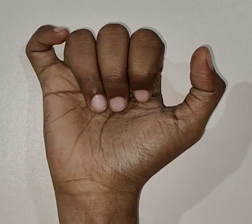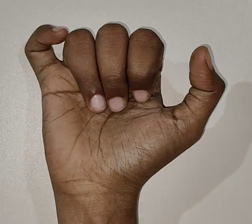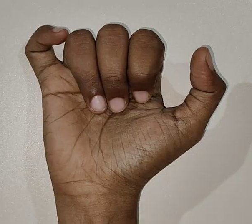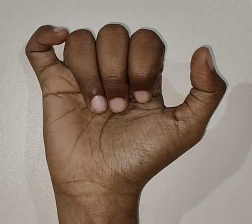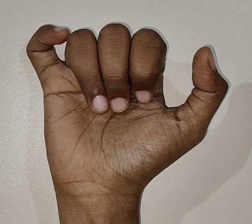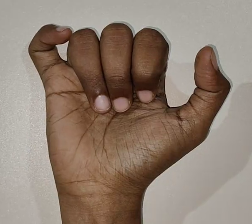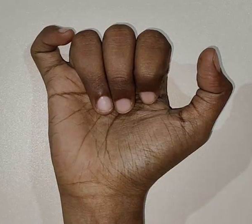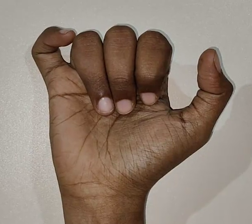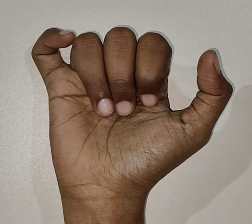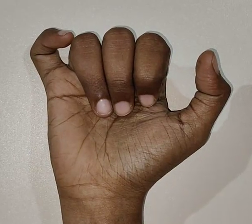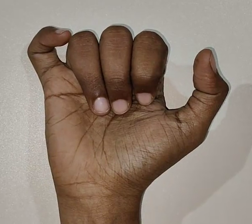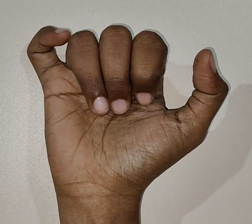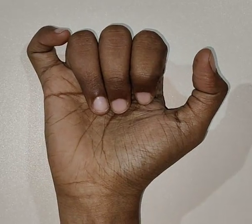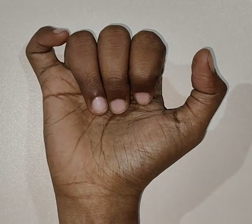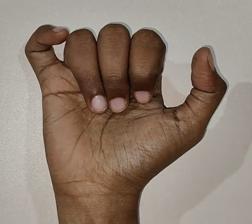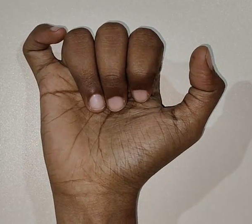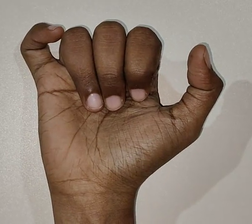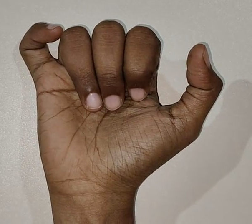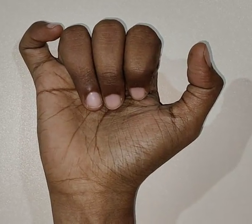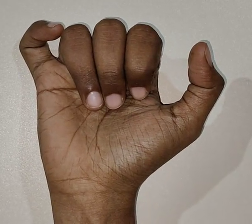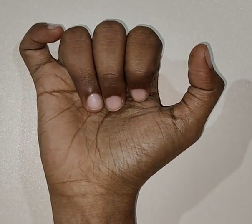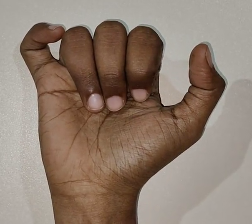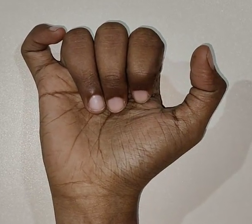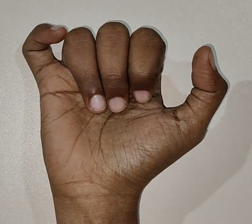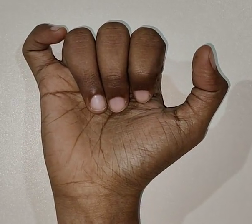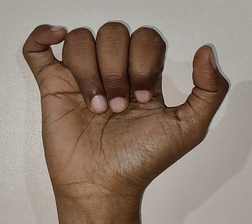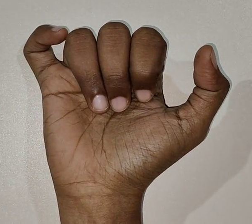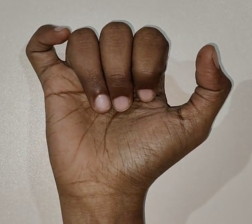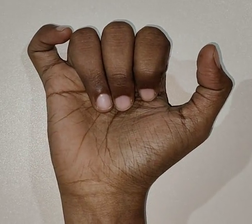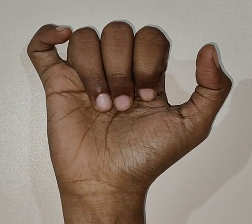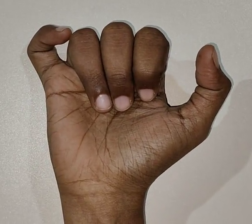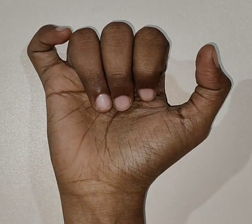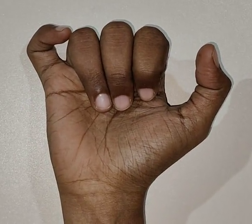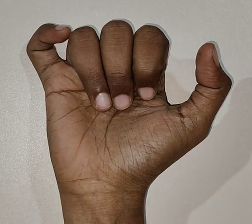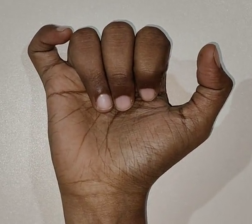ഋ